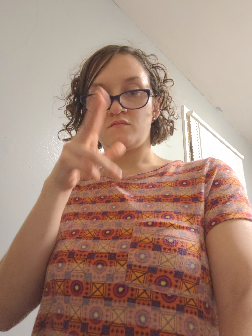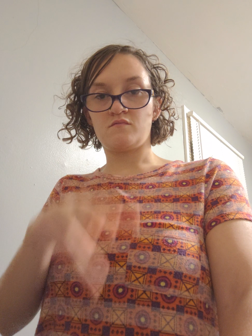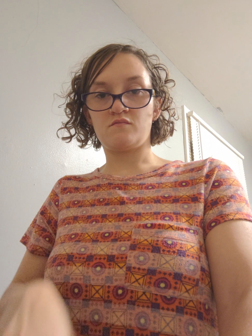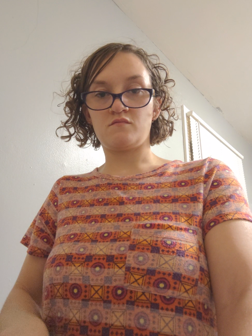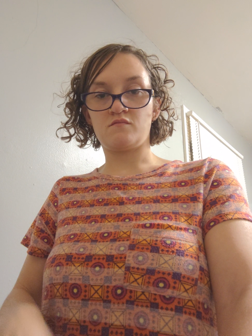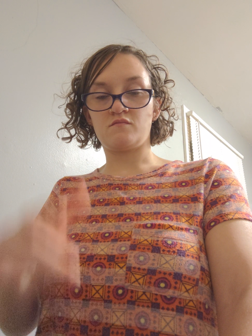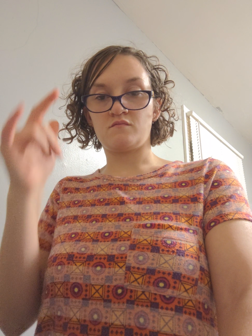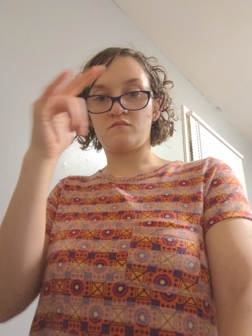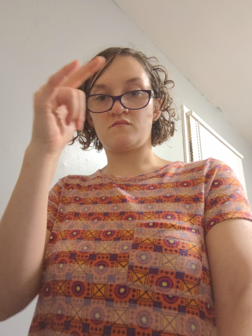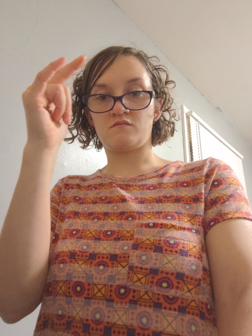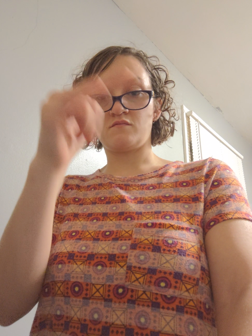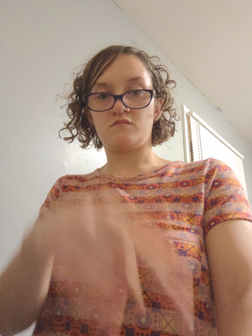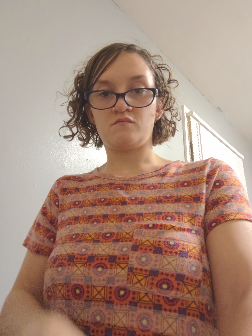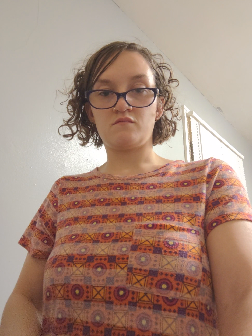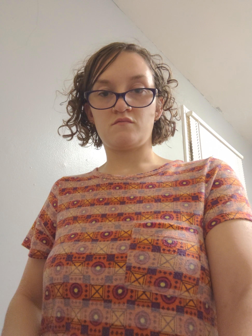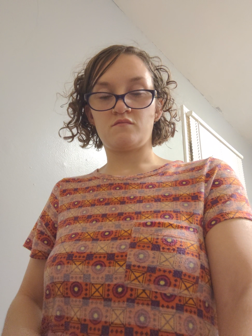airplane